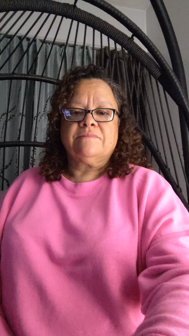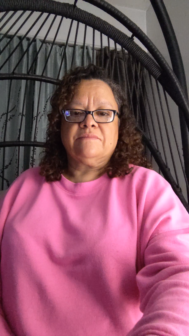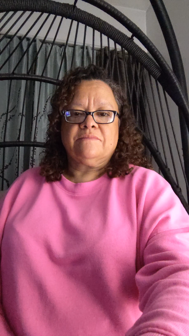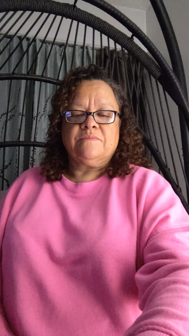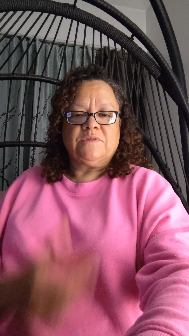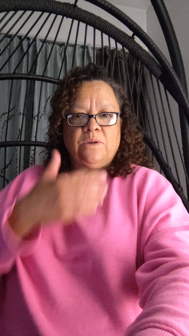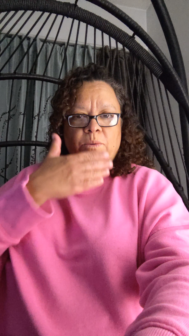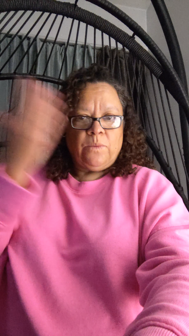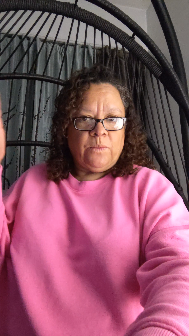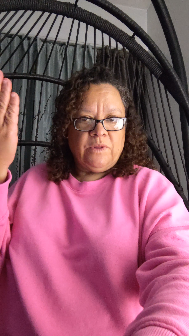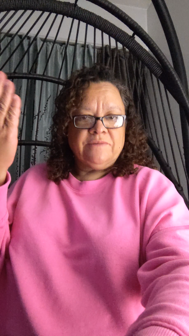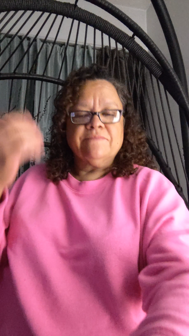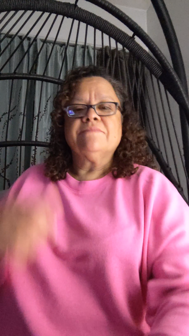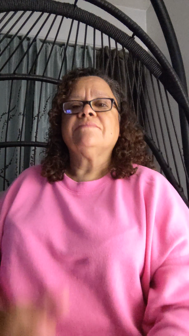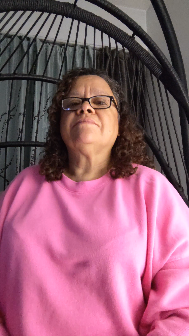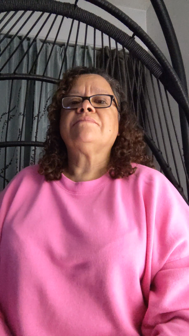all gone